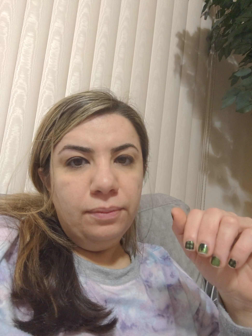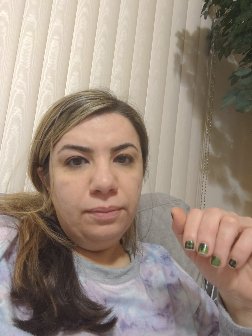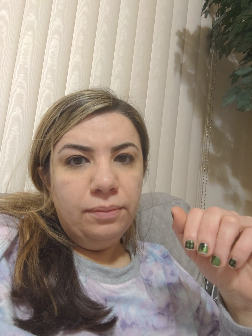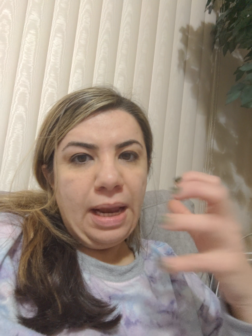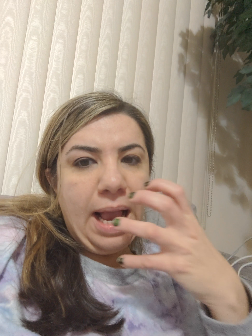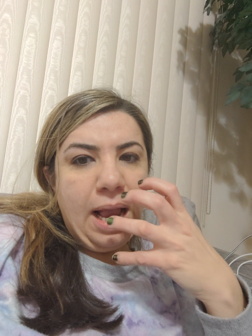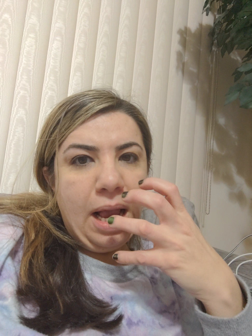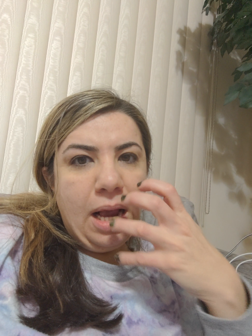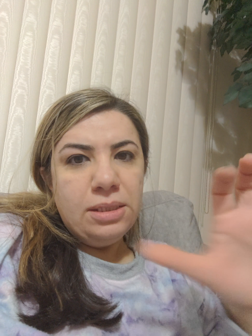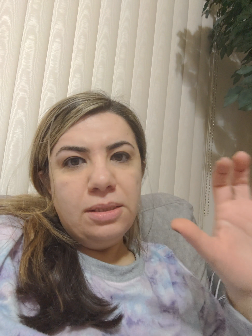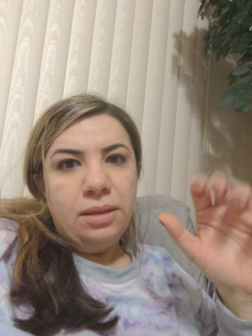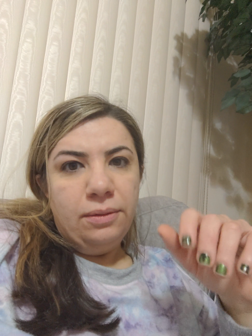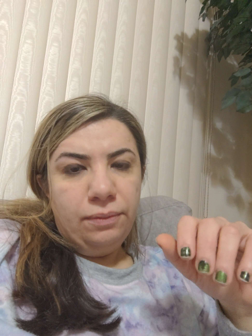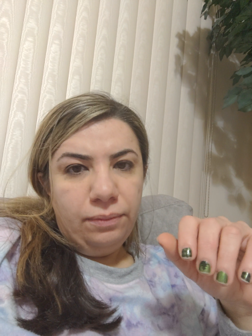hot